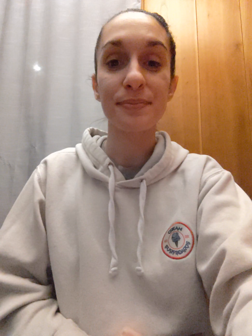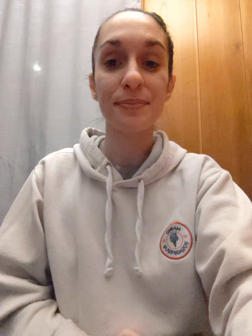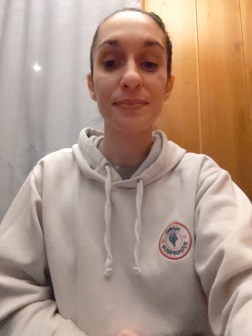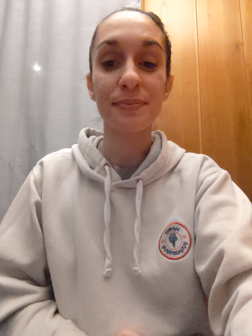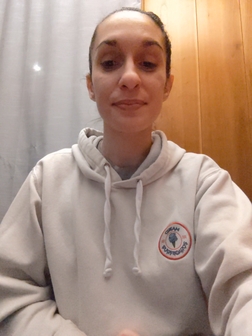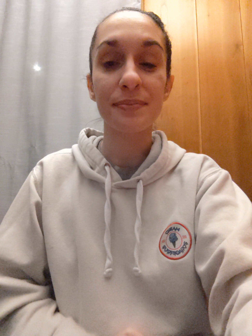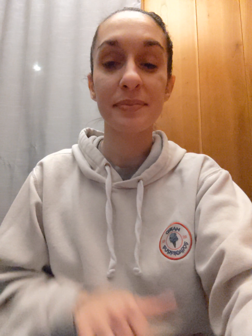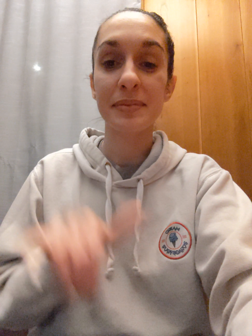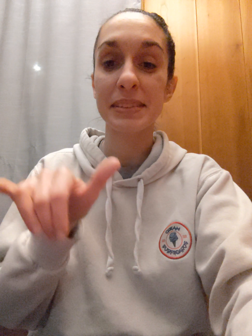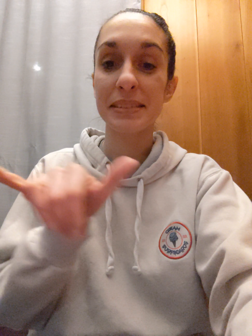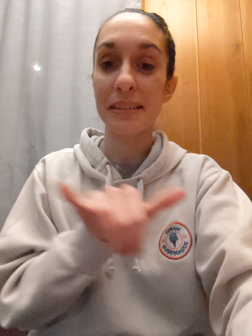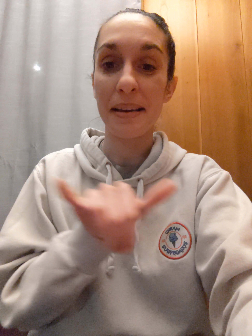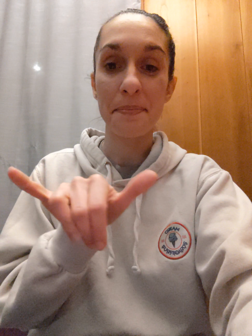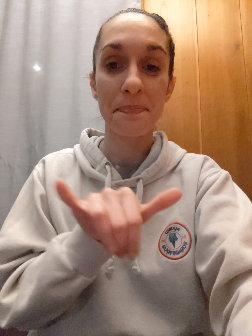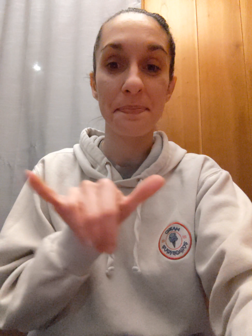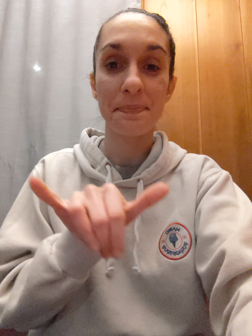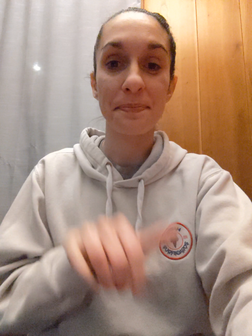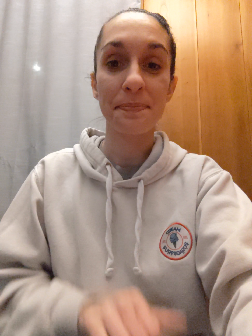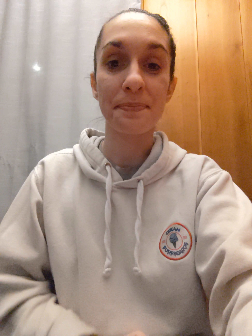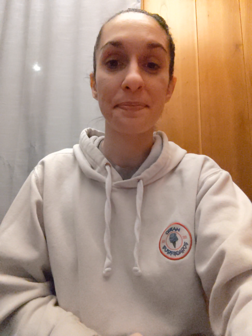same